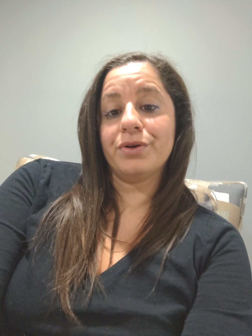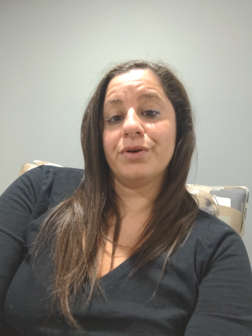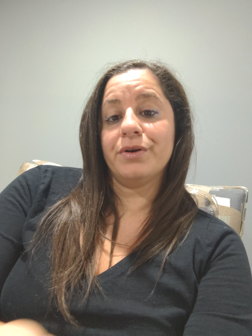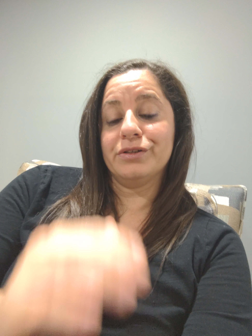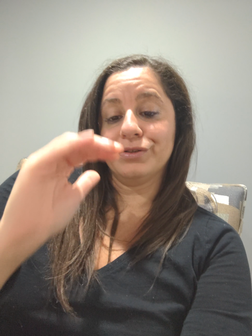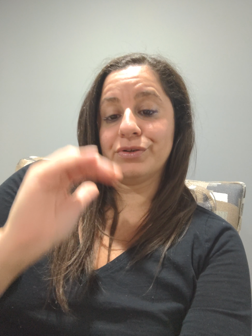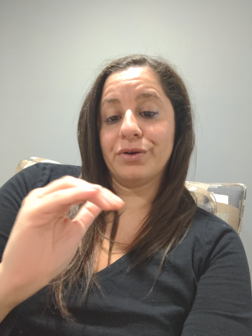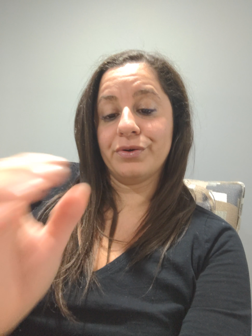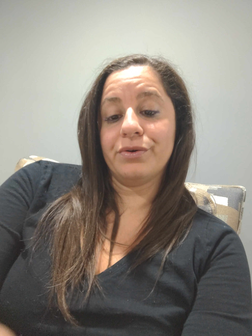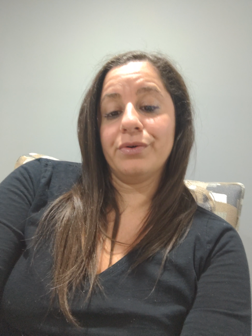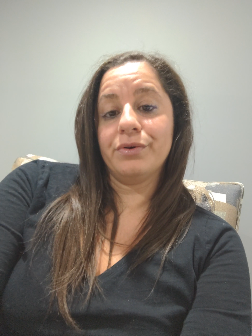child